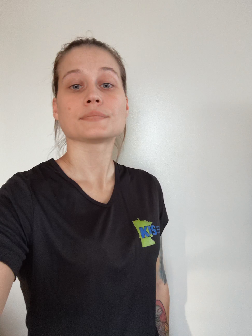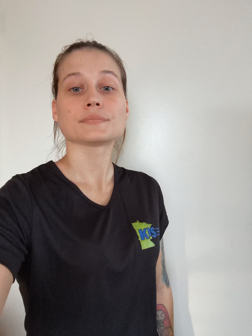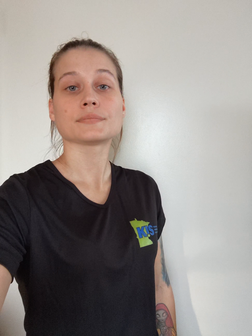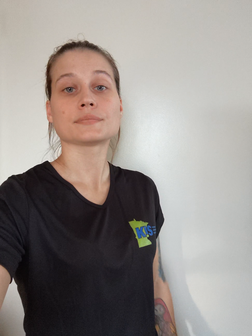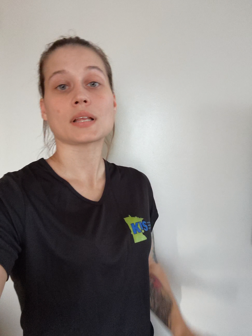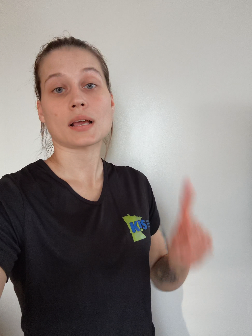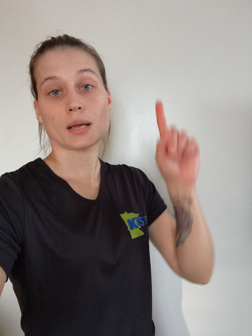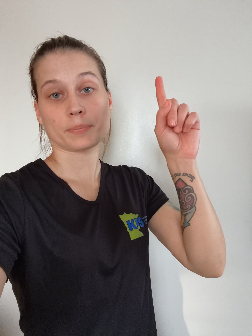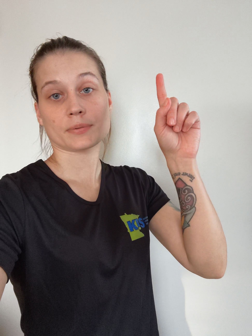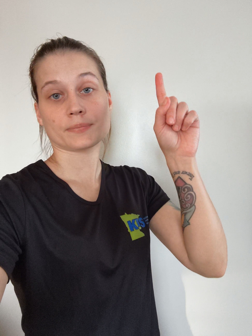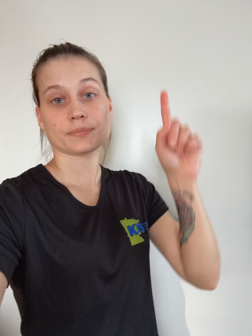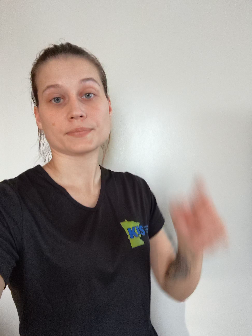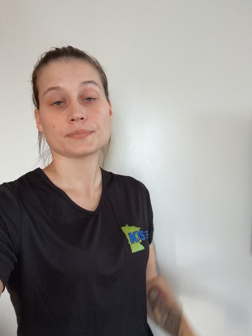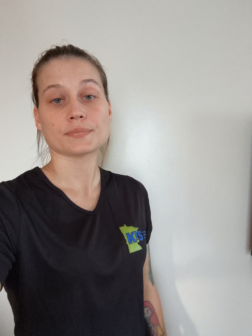up